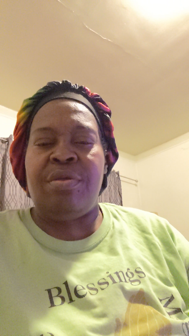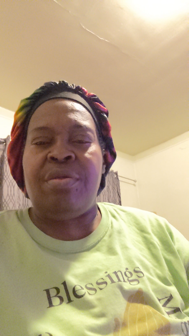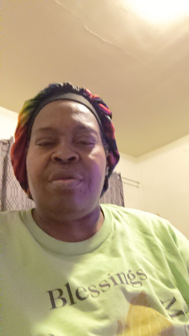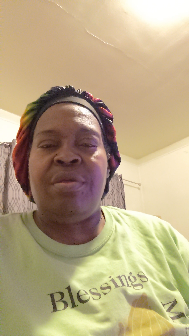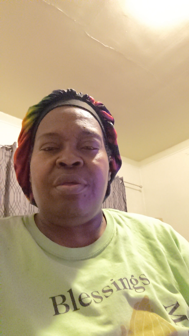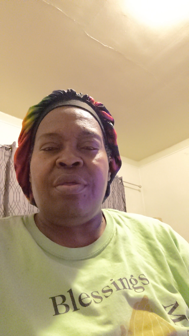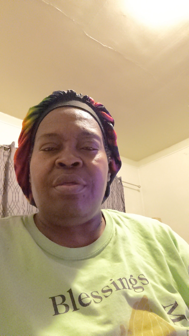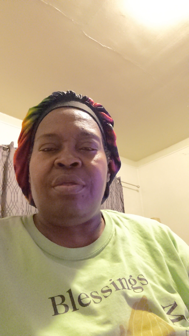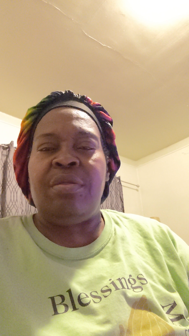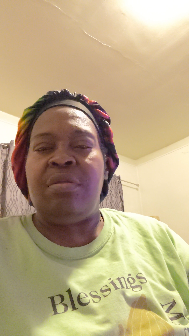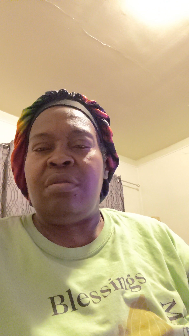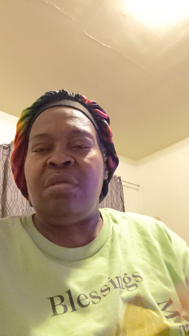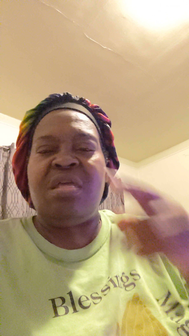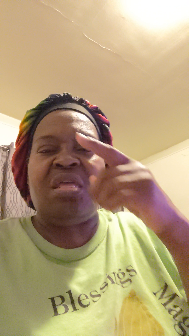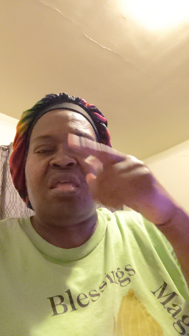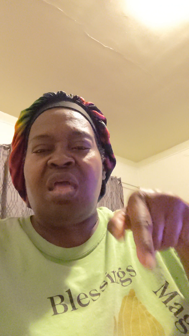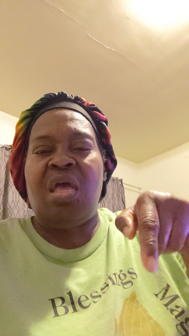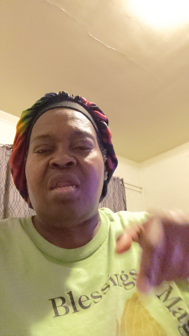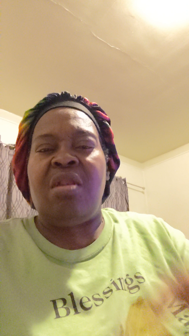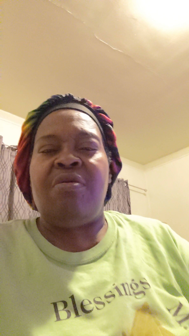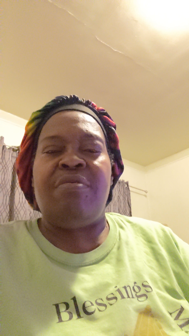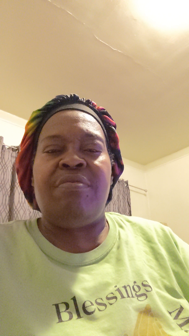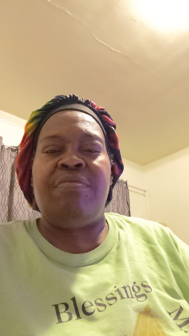cut